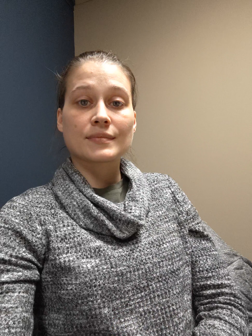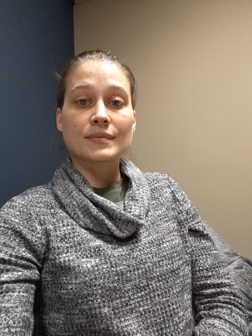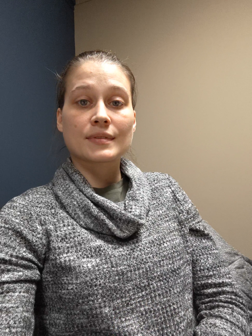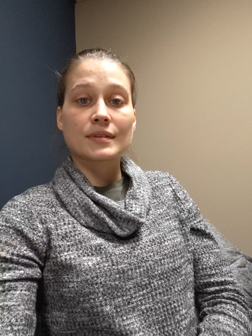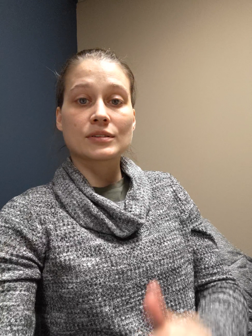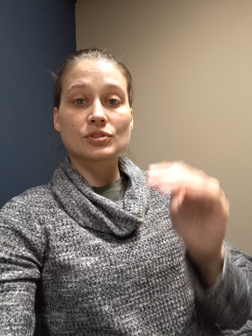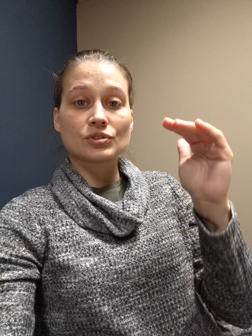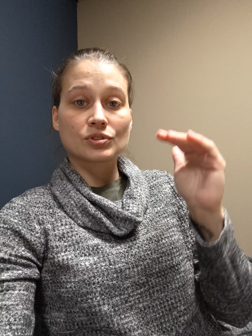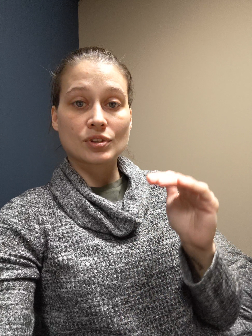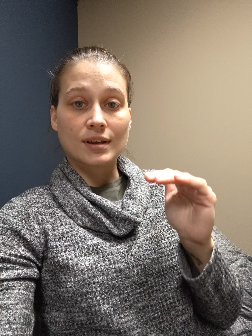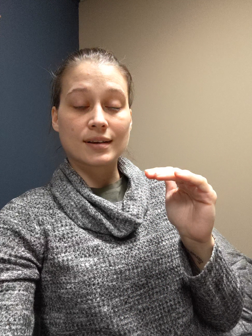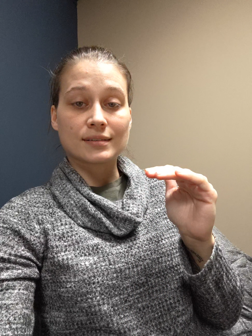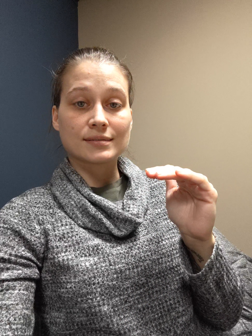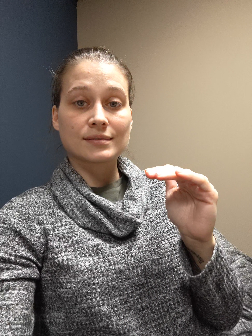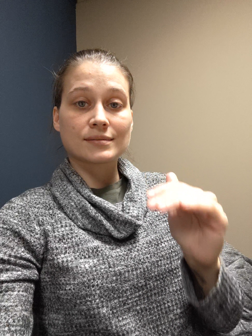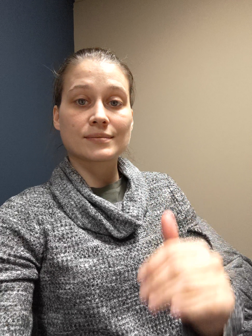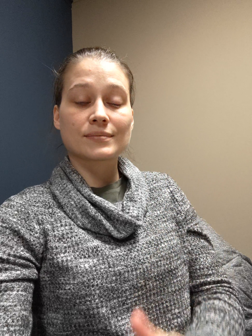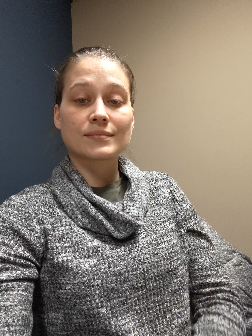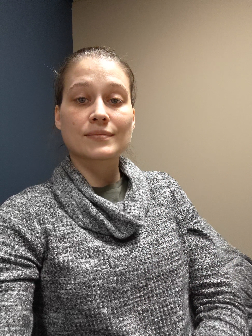child